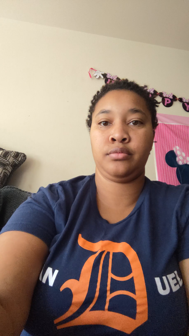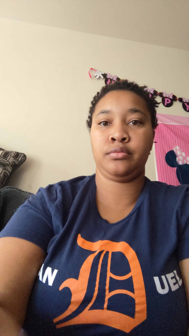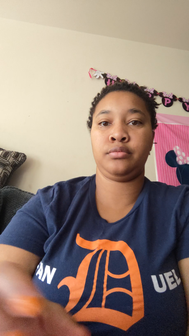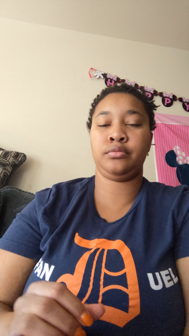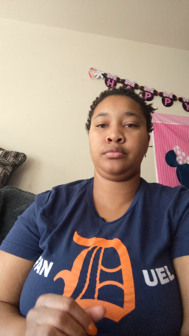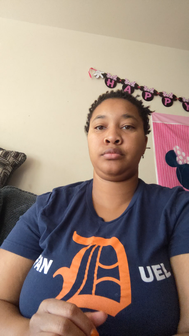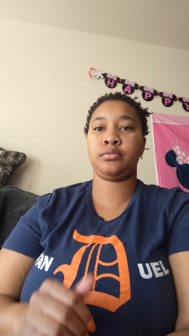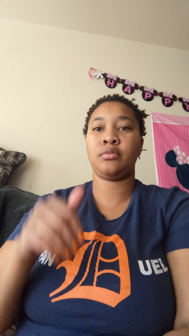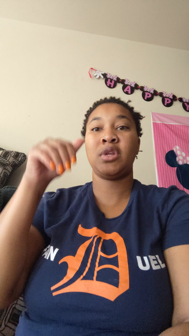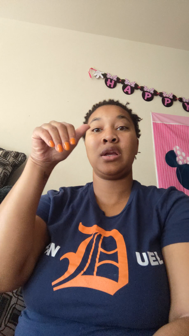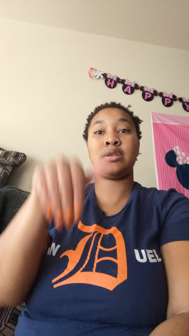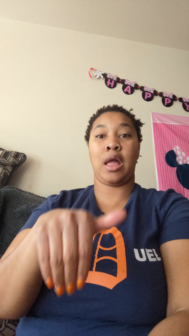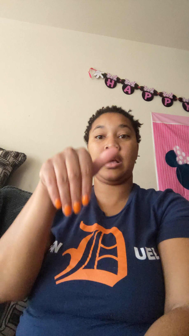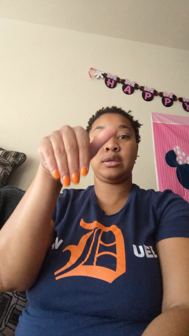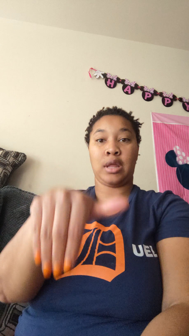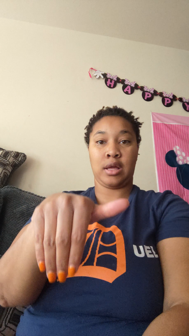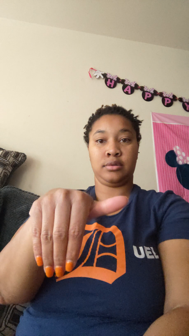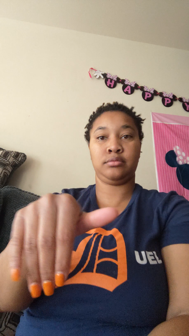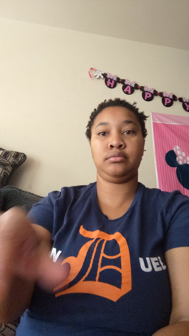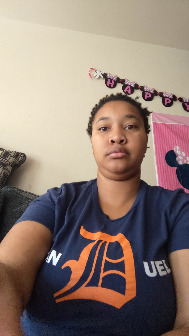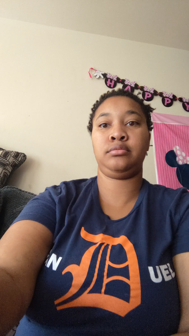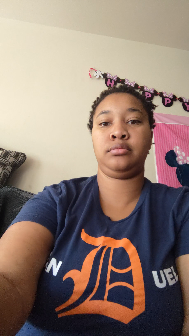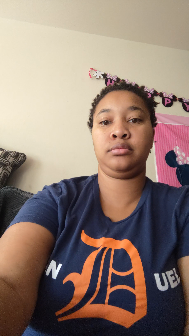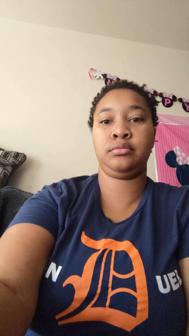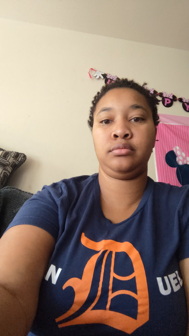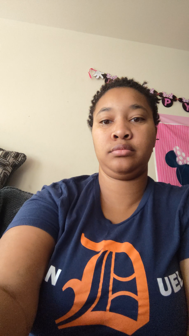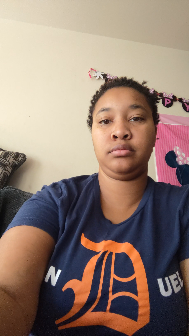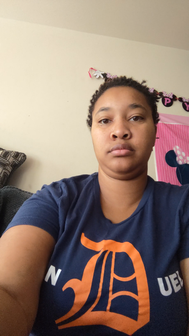night night